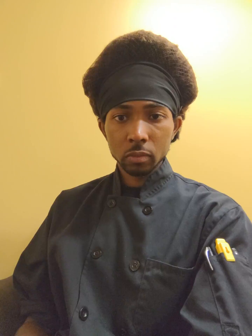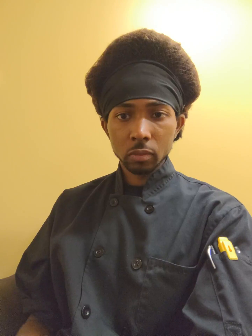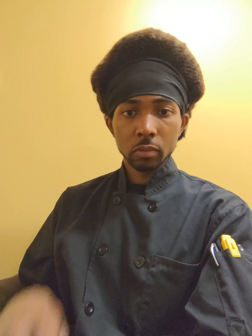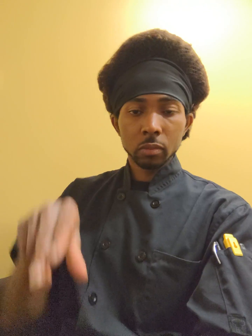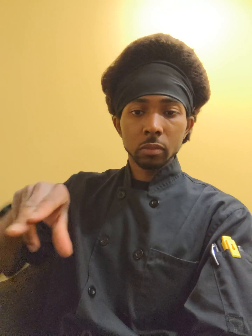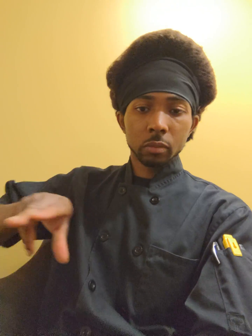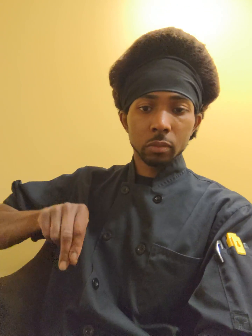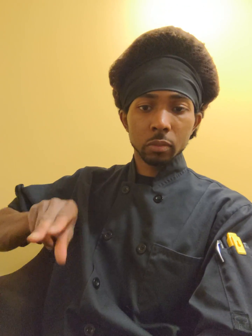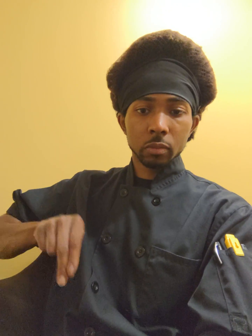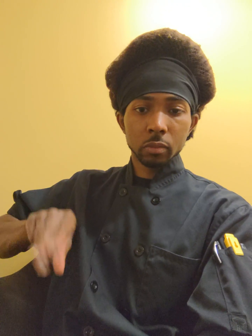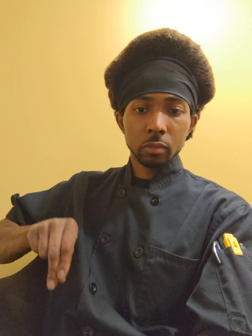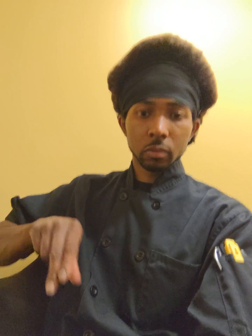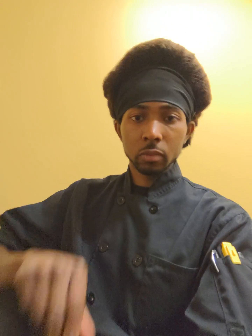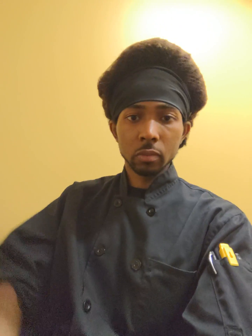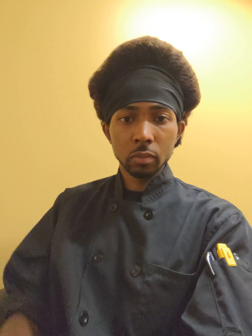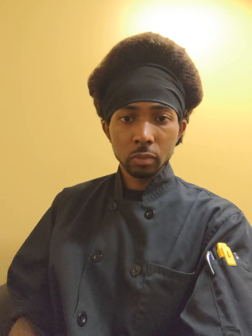diaper